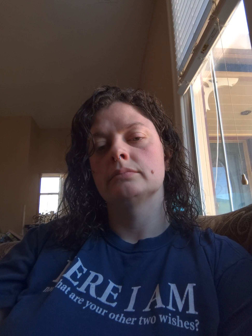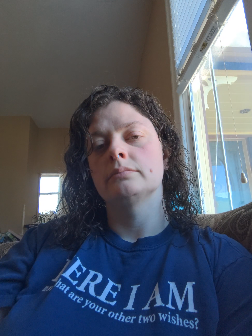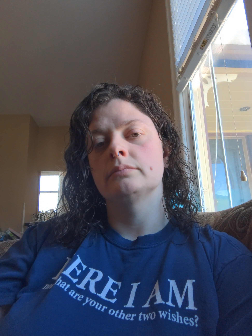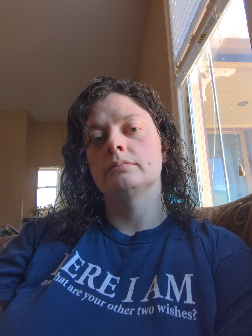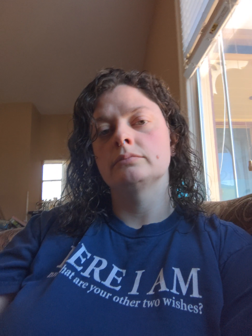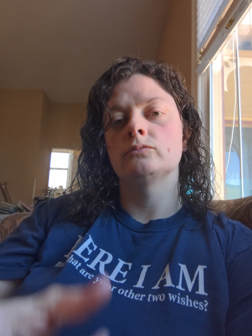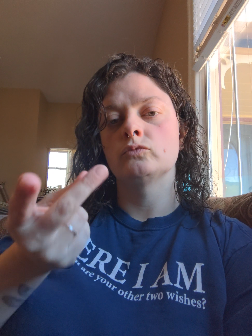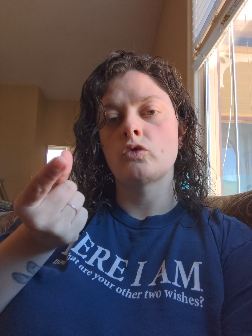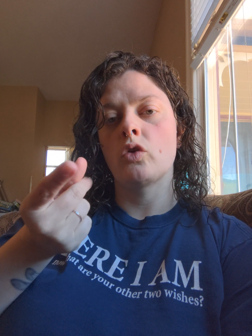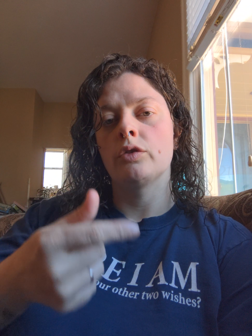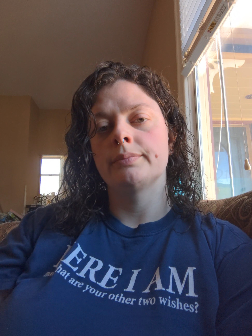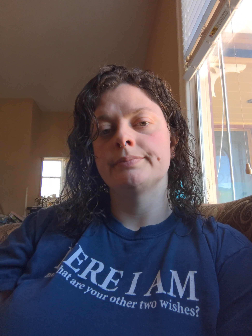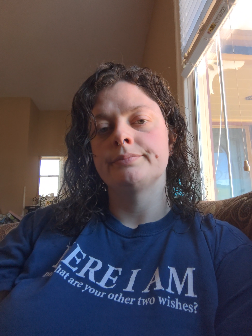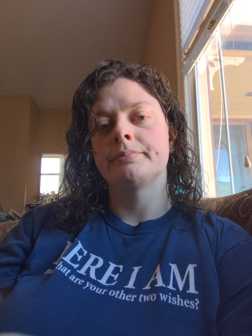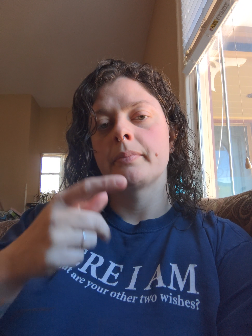dog